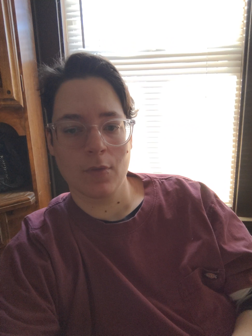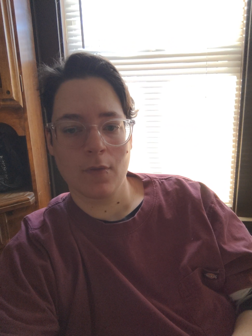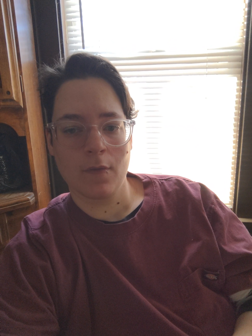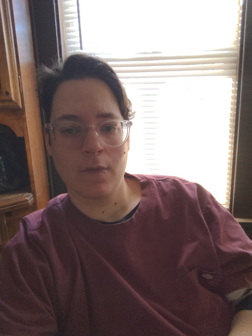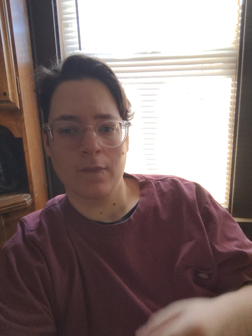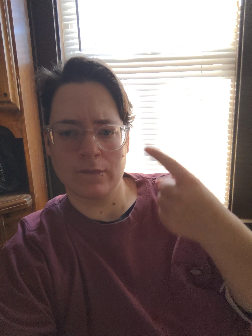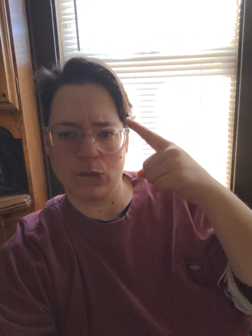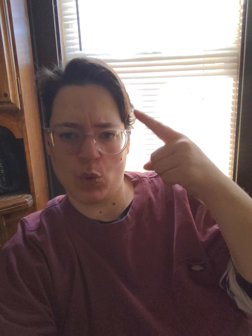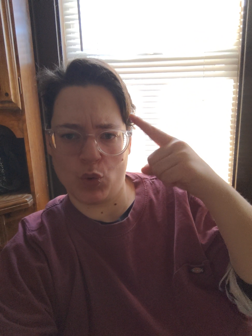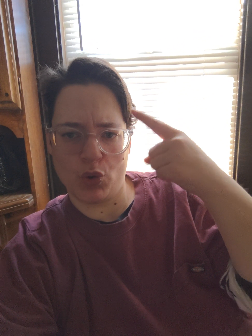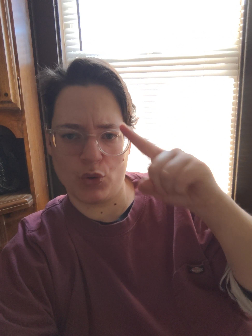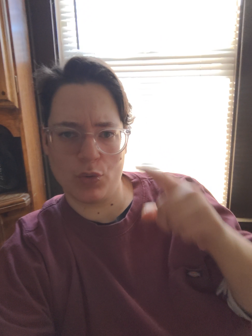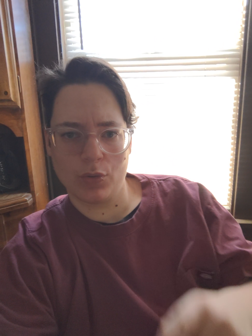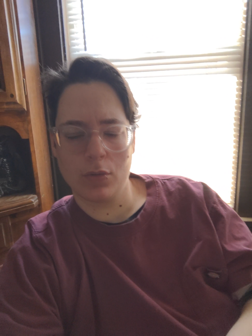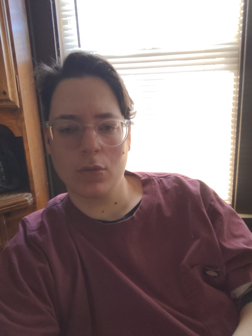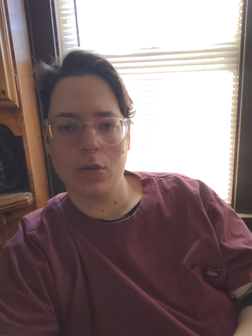for